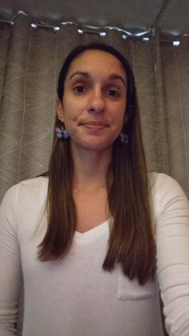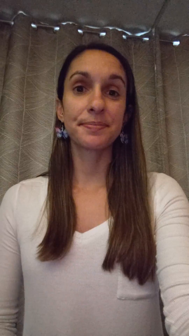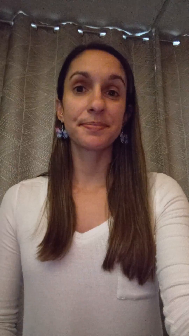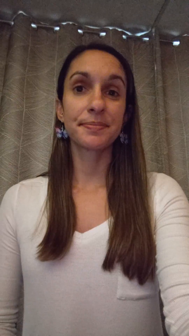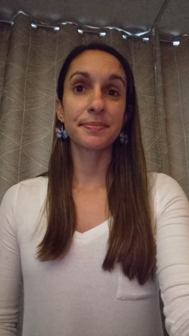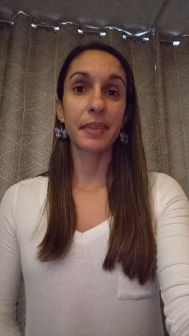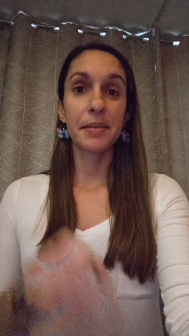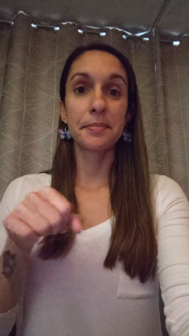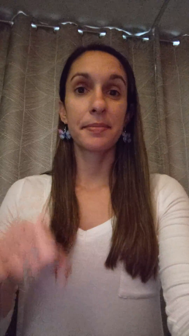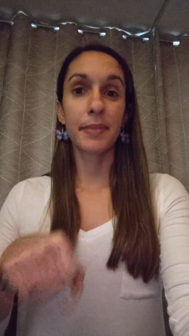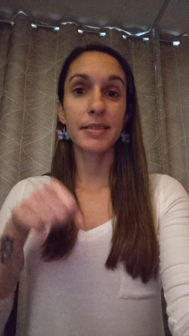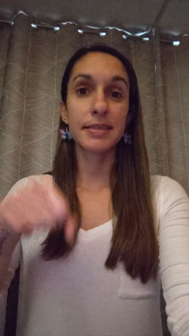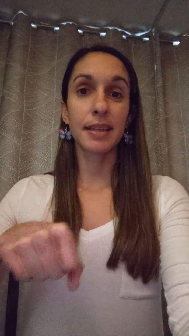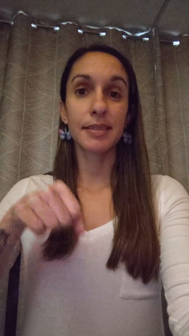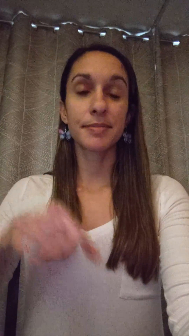bicycle